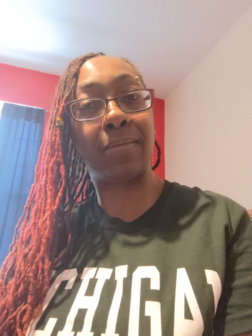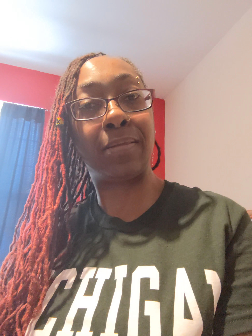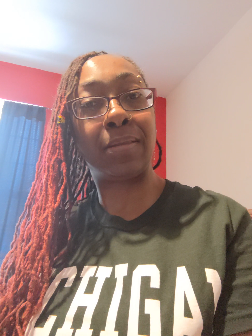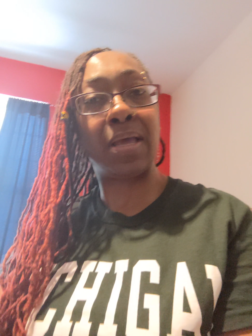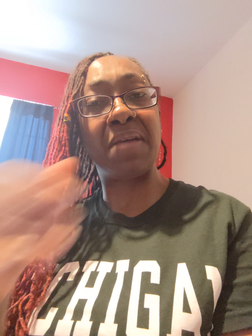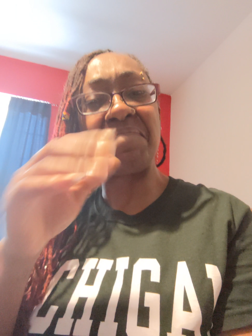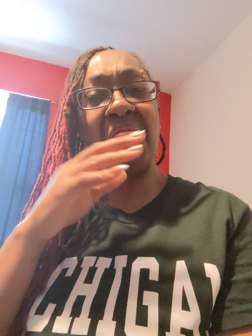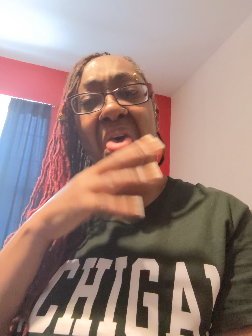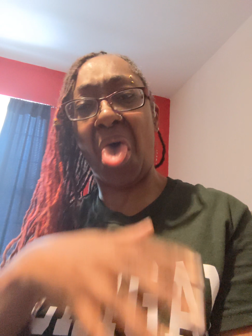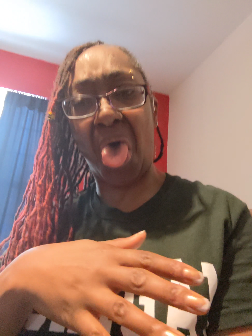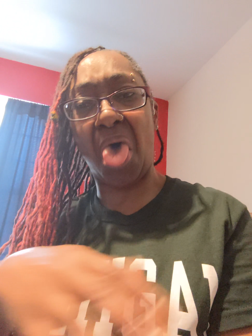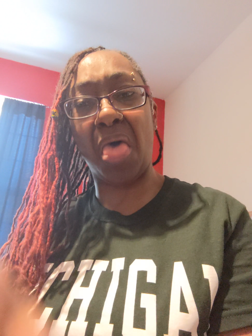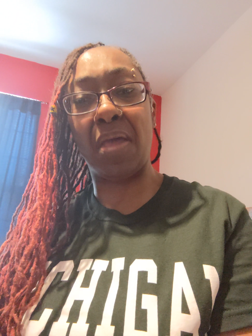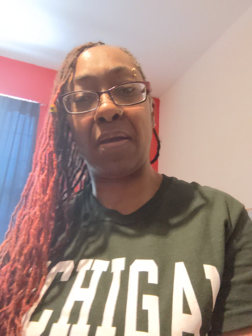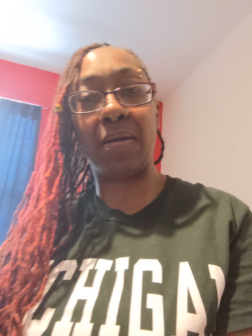yucky